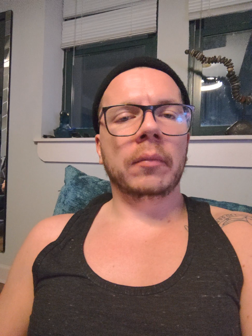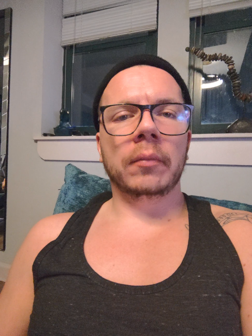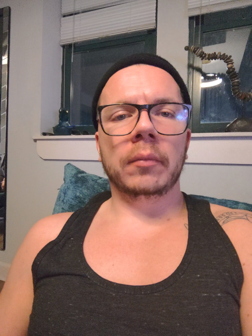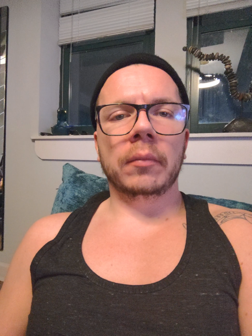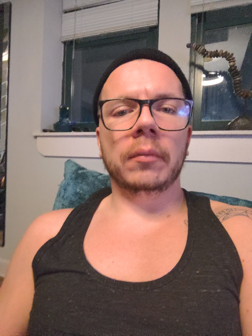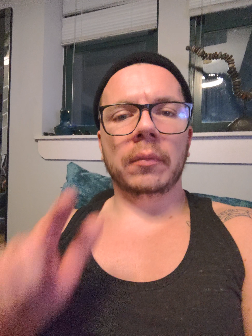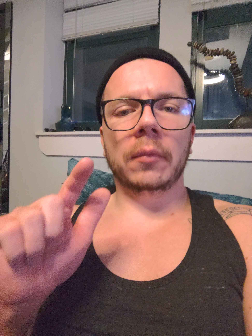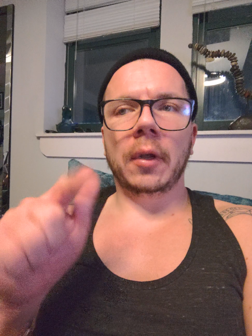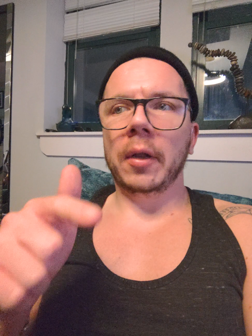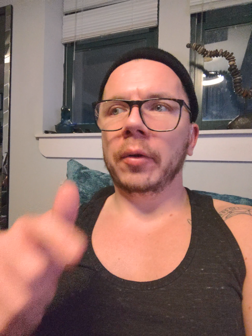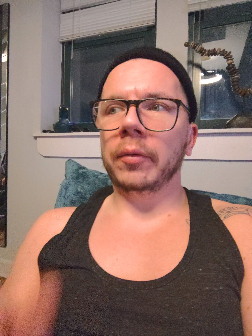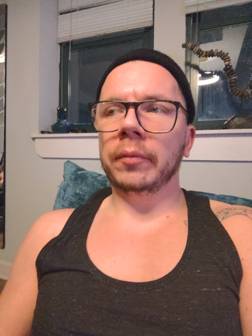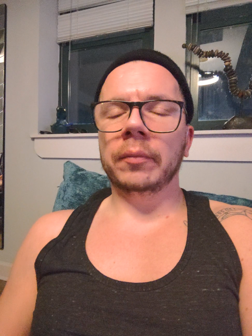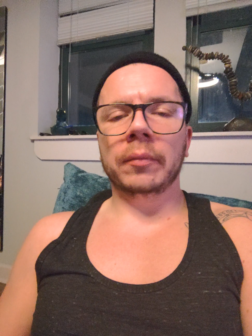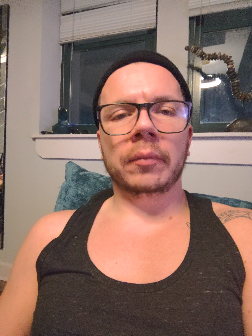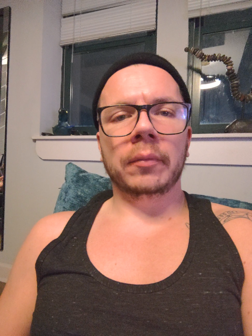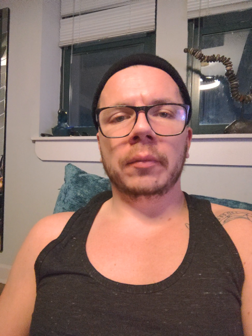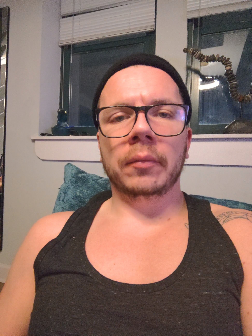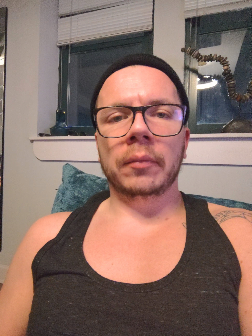later